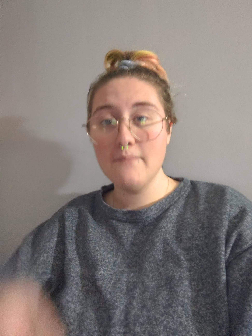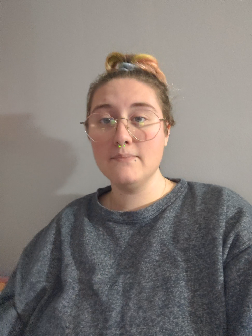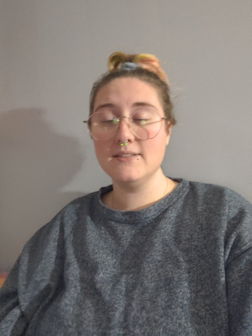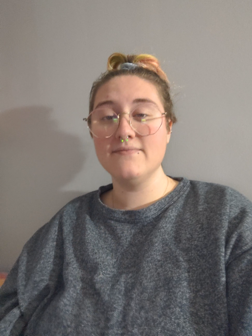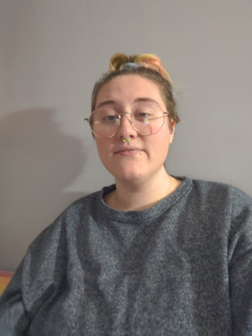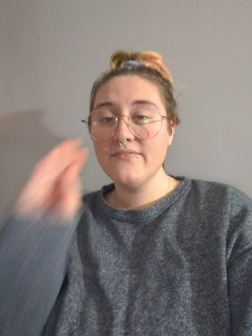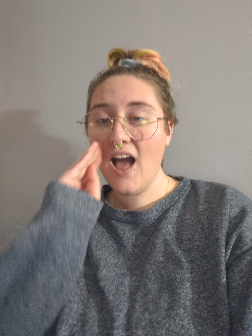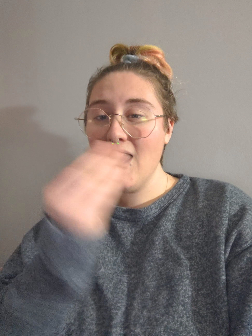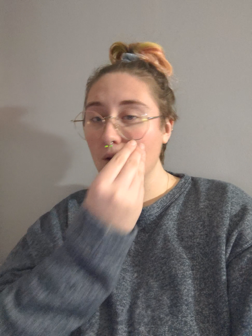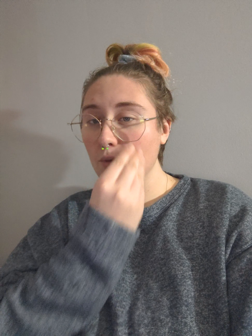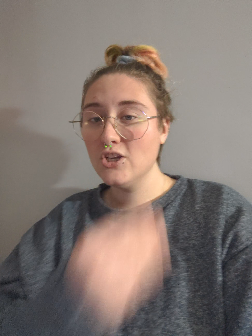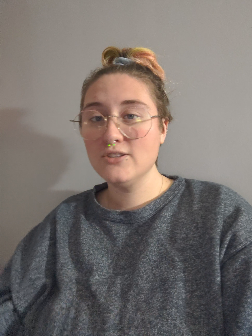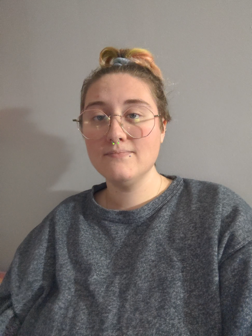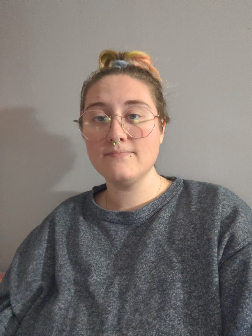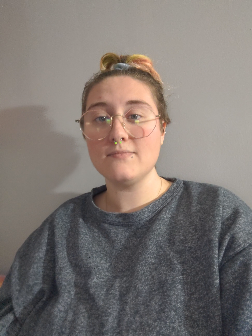flower